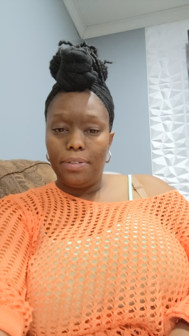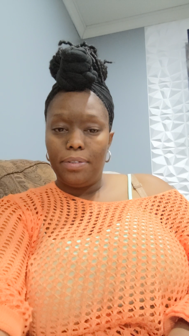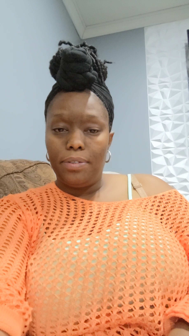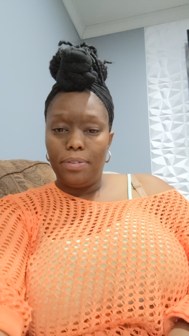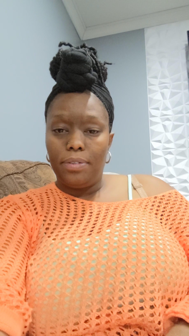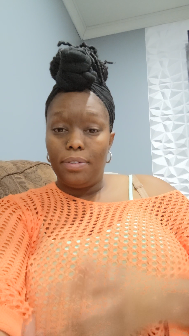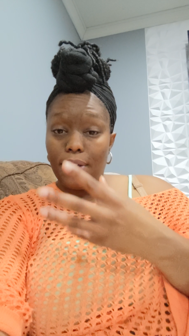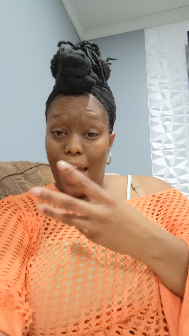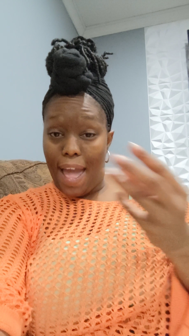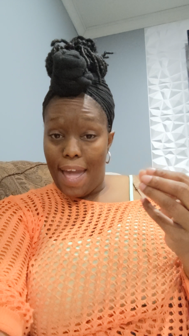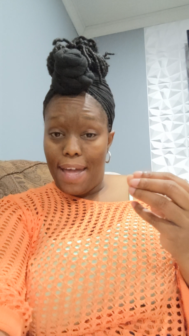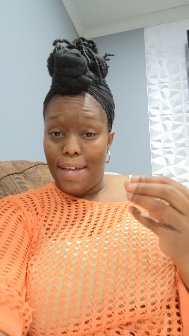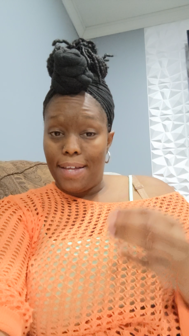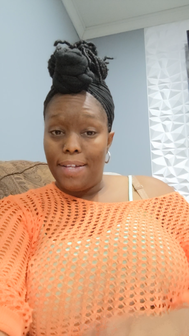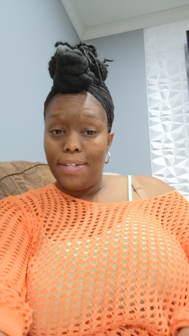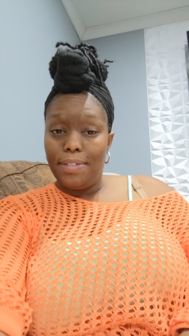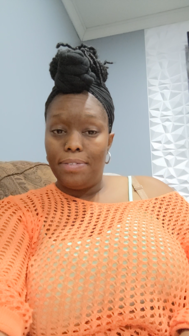and